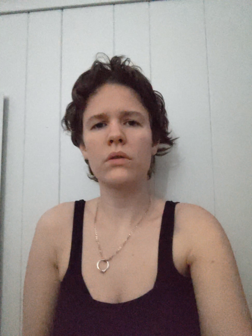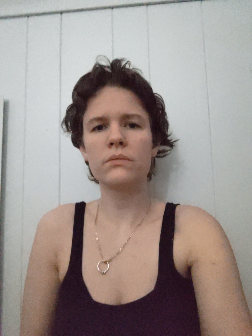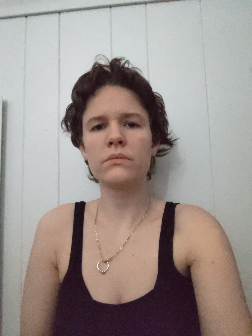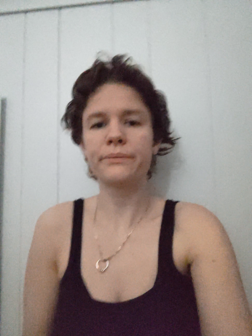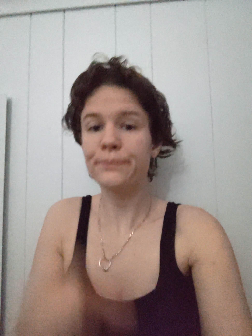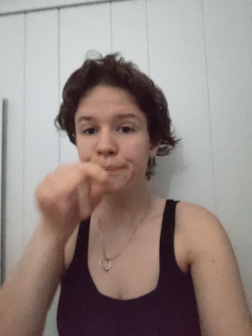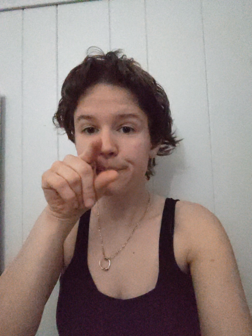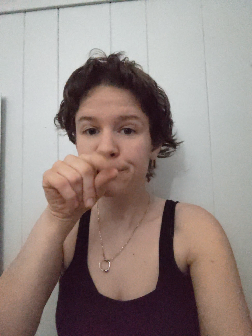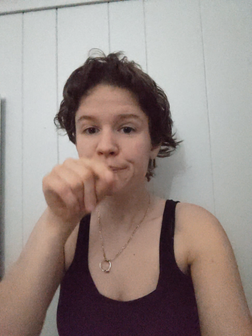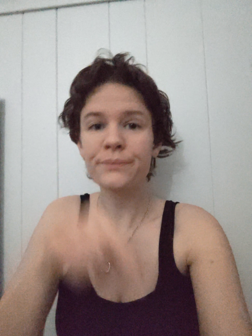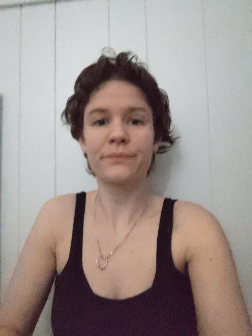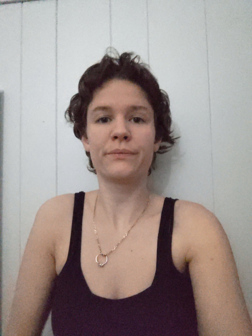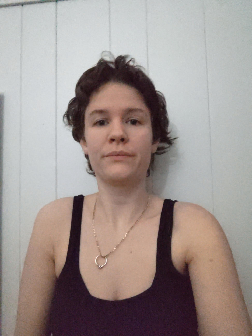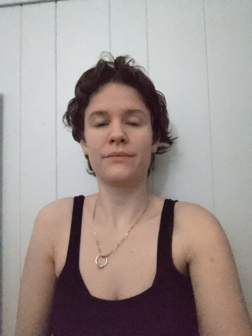bird